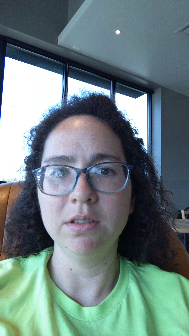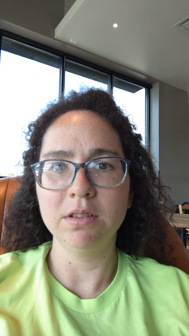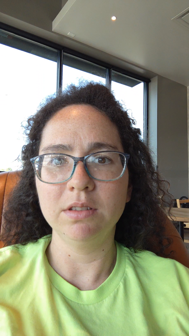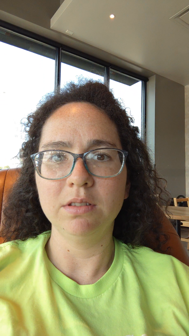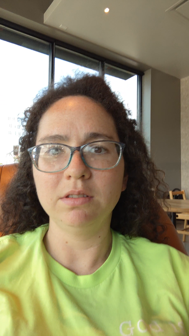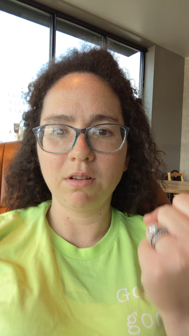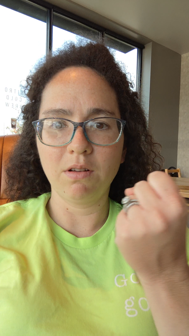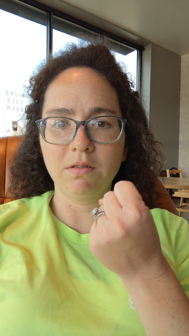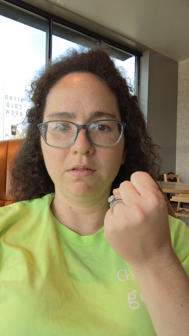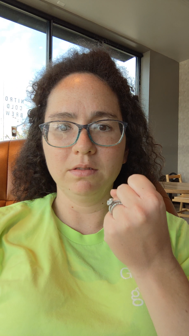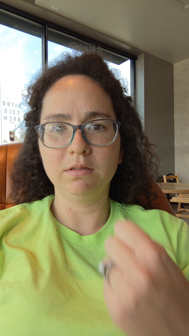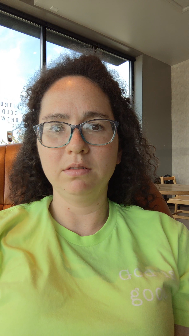hold